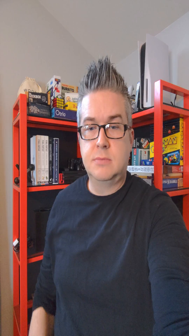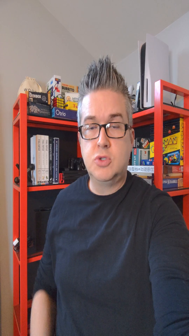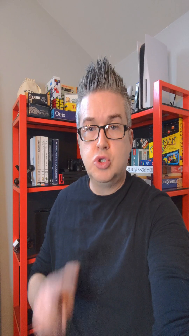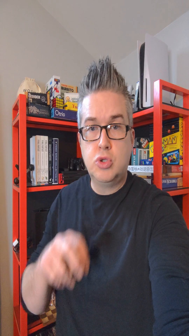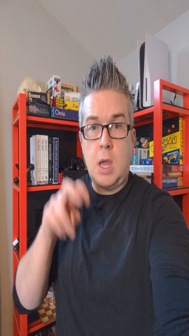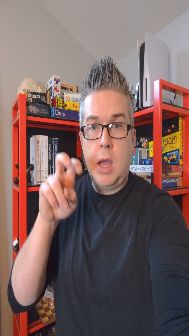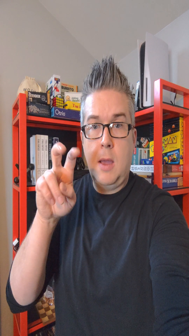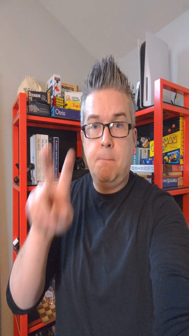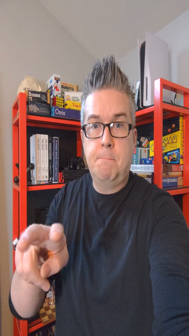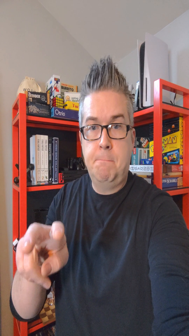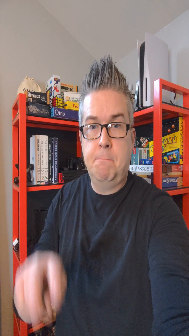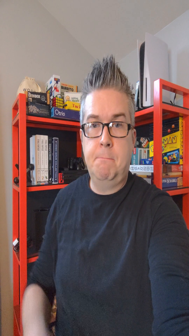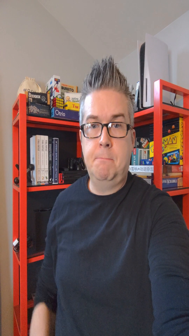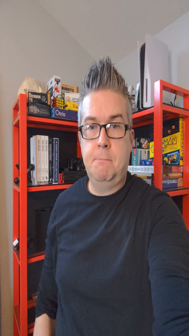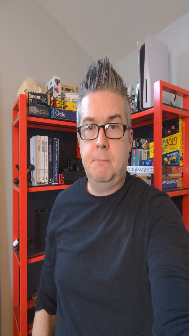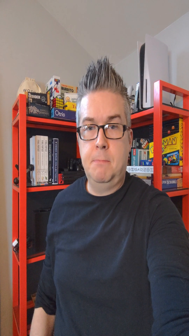jump